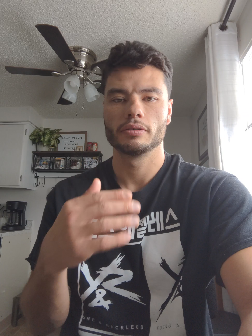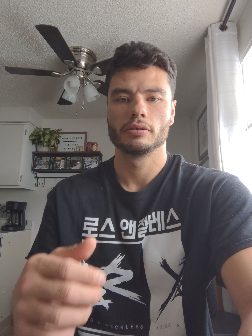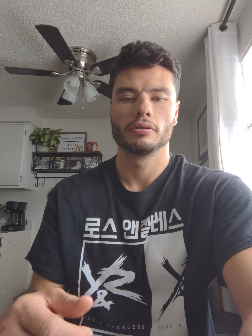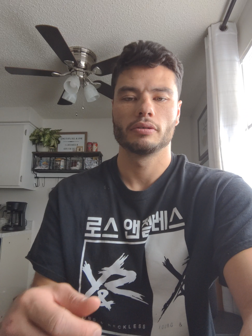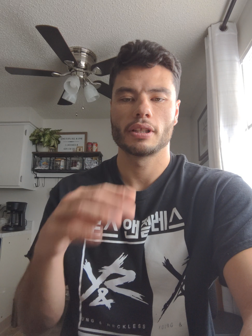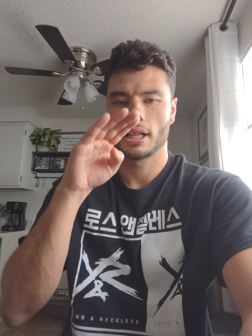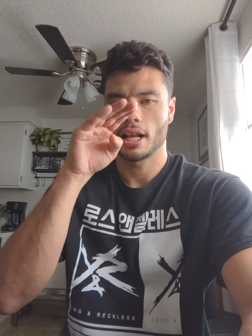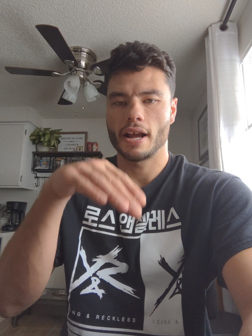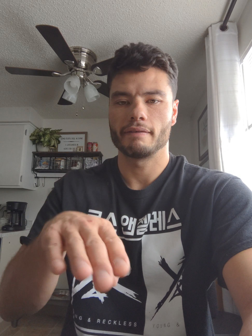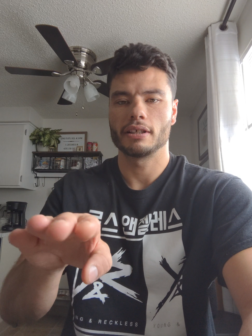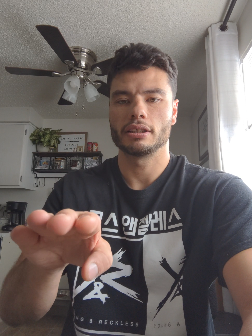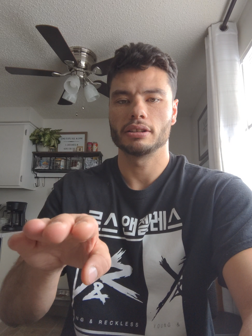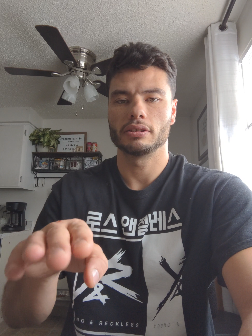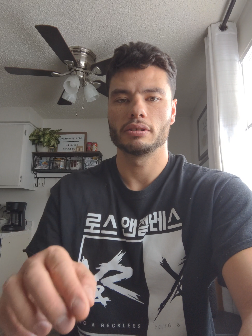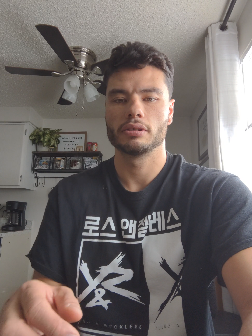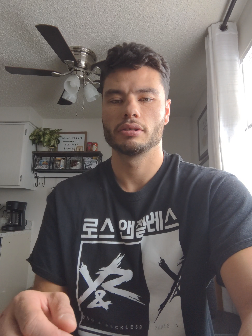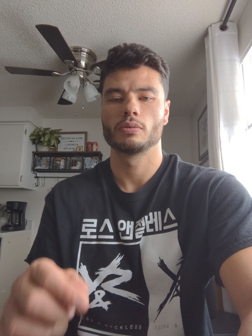elephant